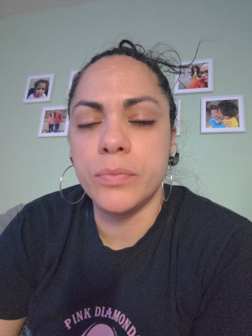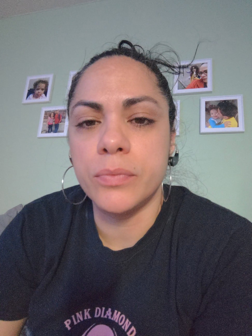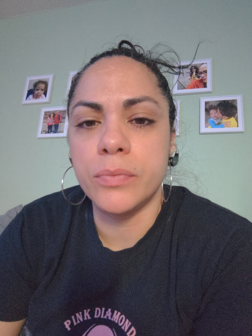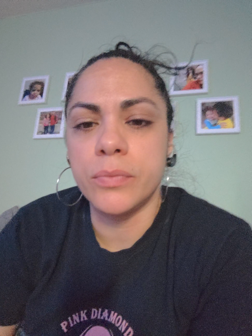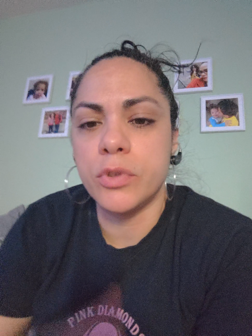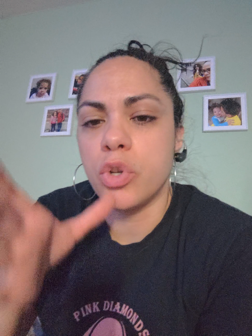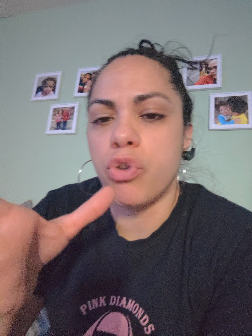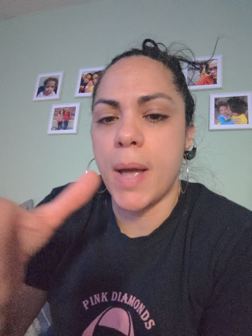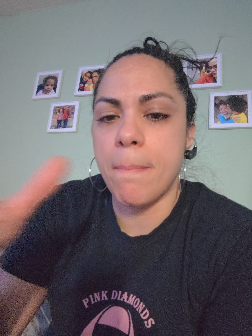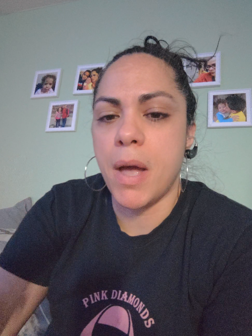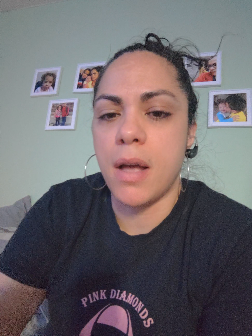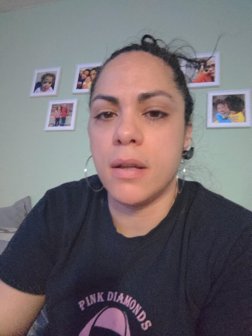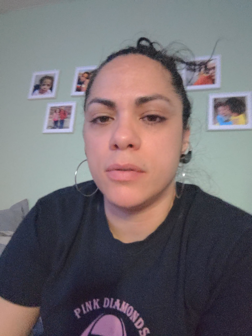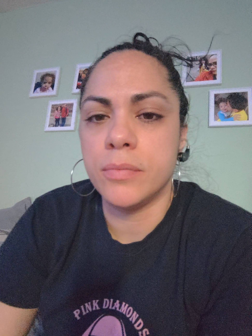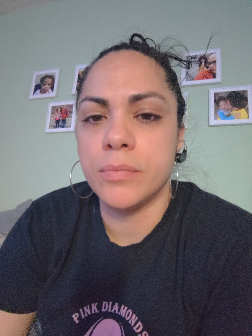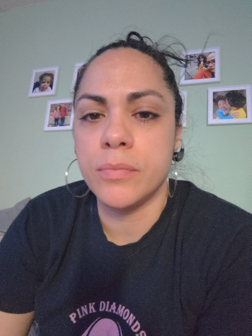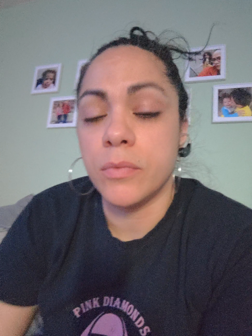grandma